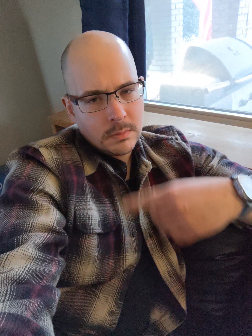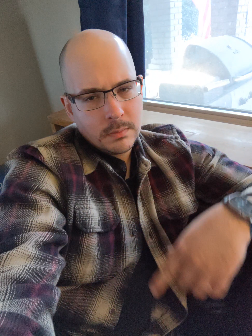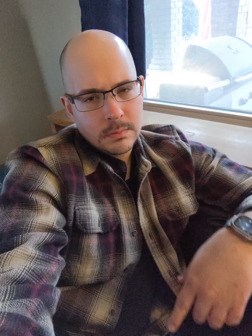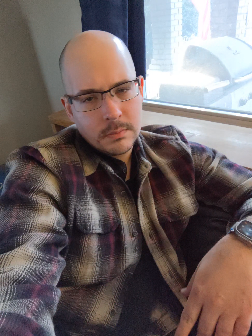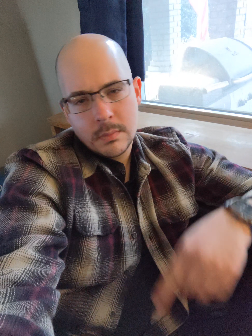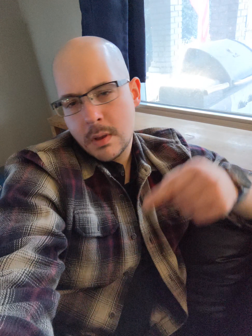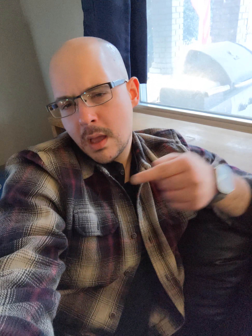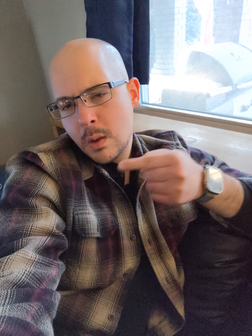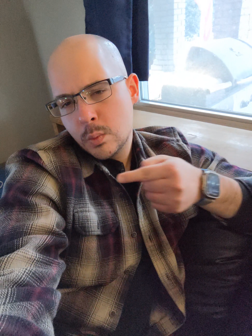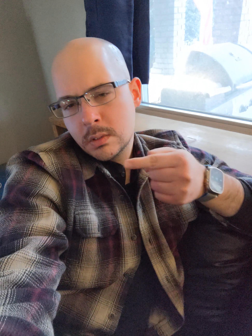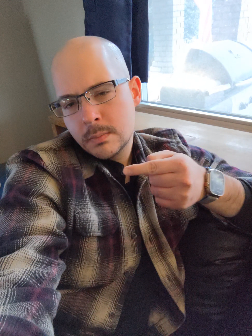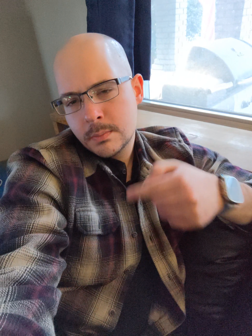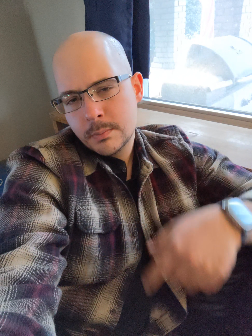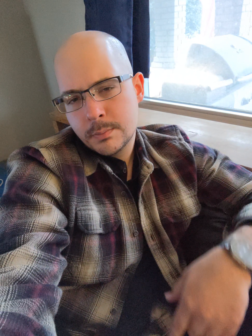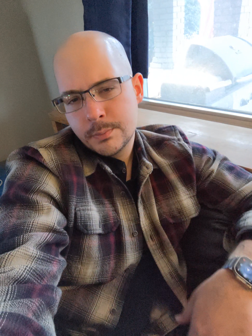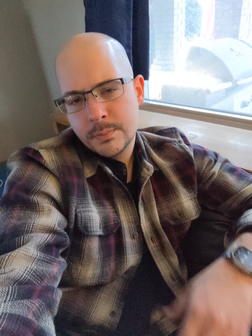owie